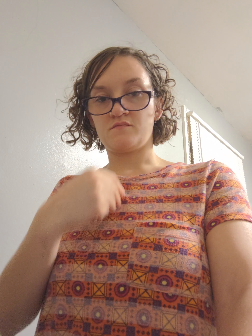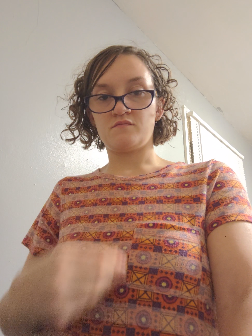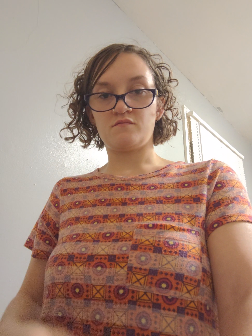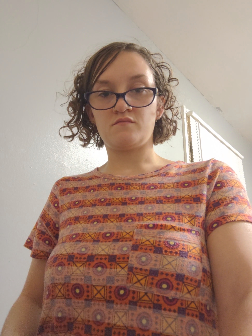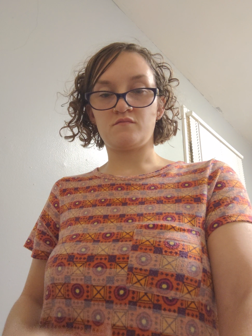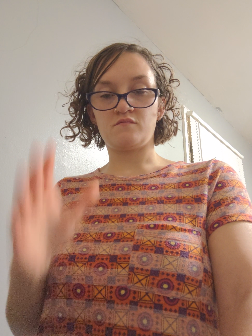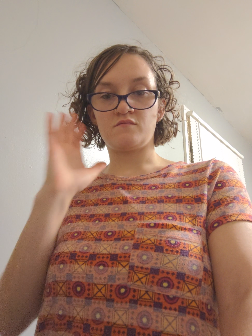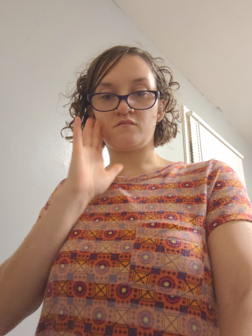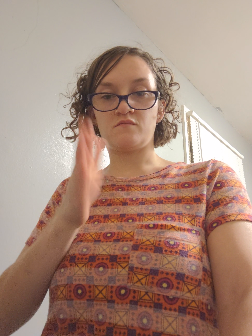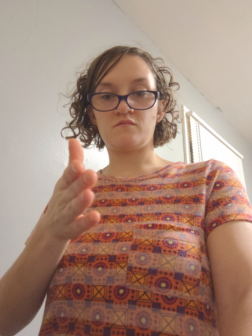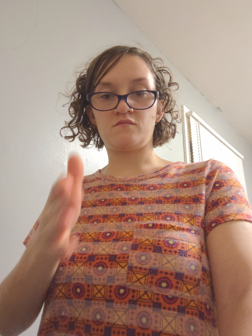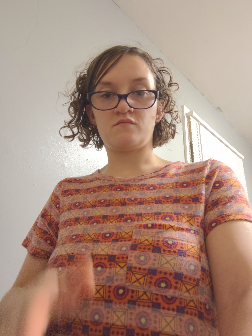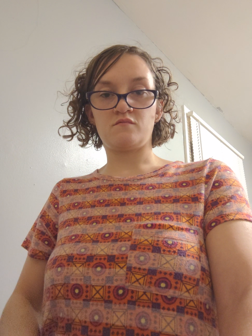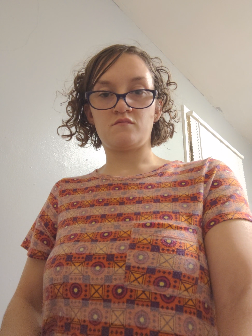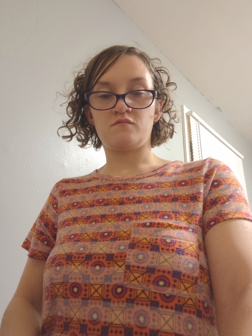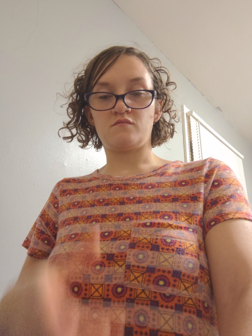will